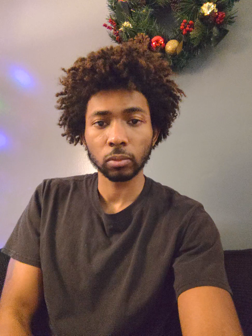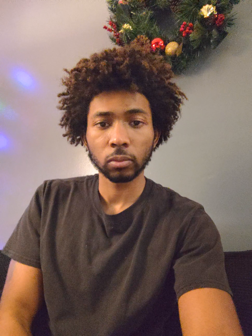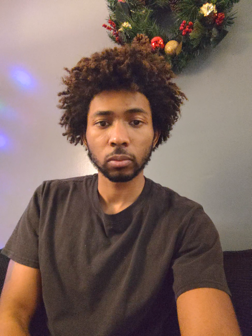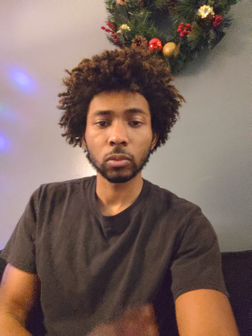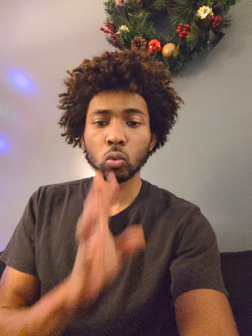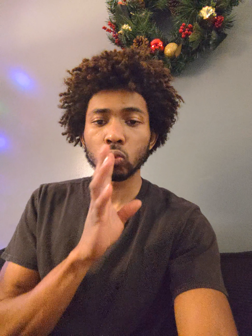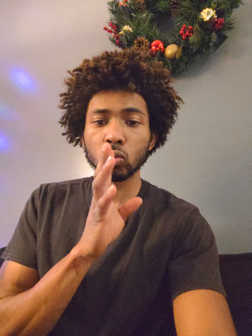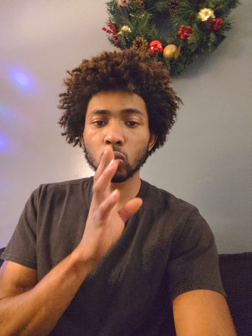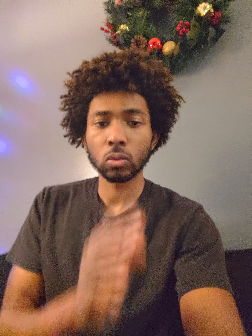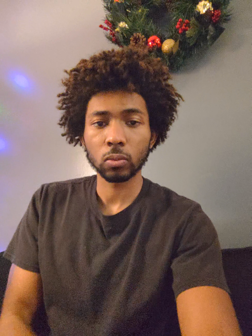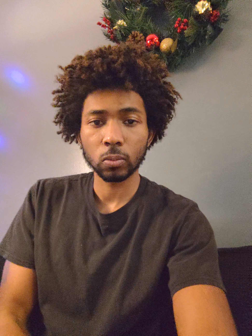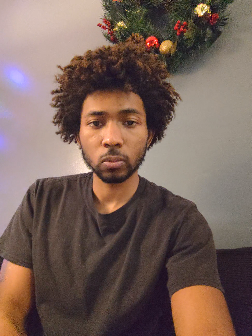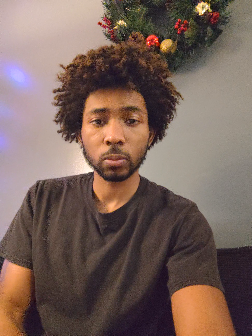talk